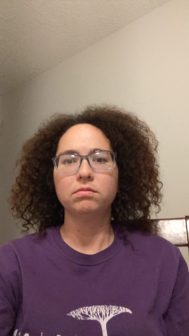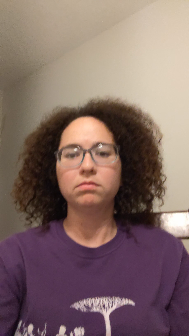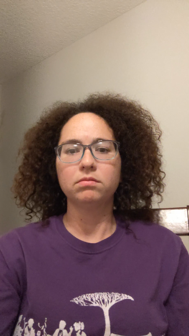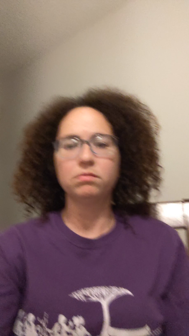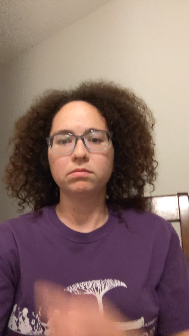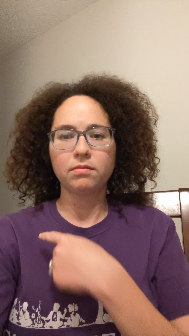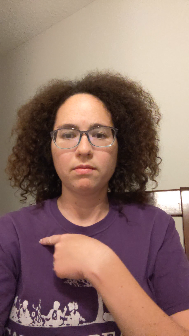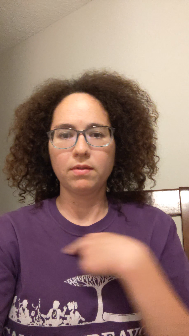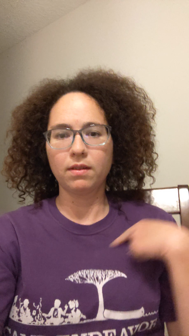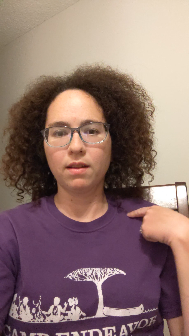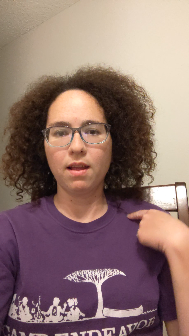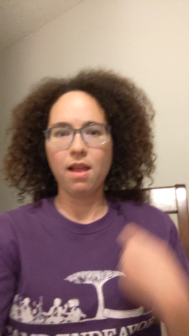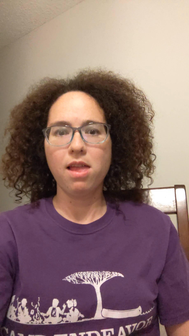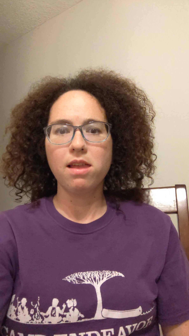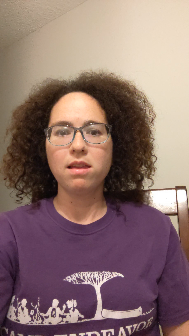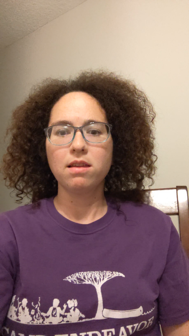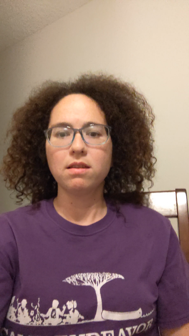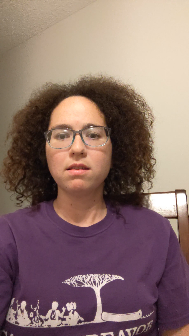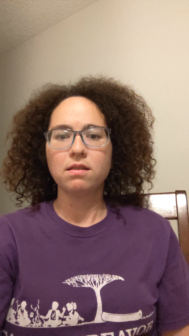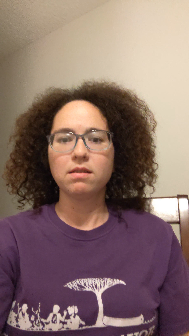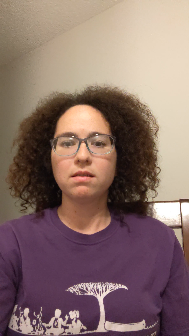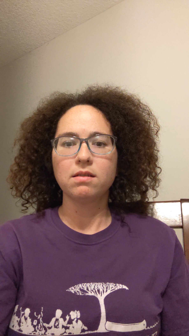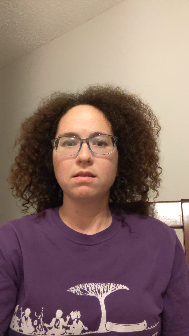necklace